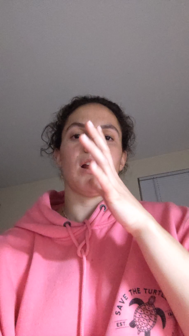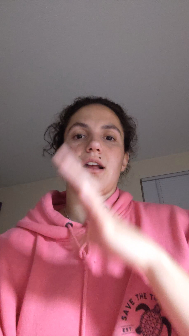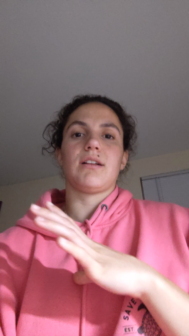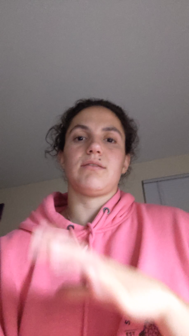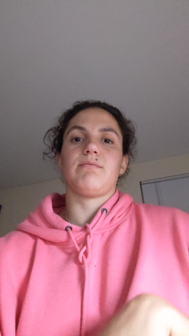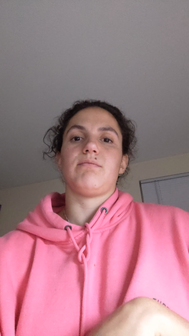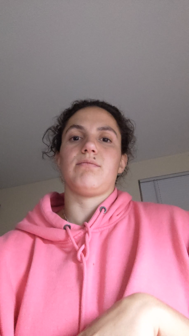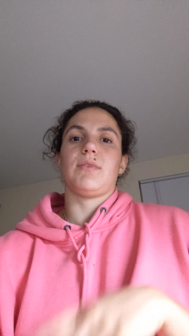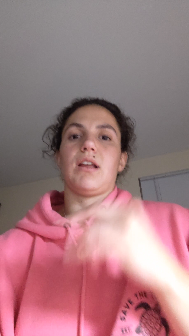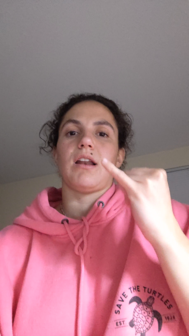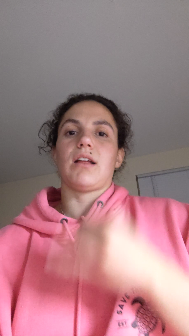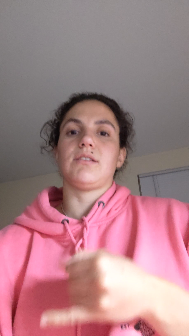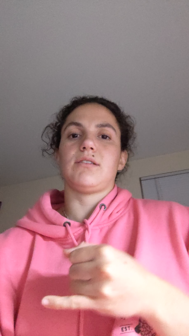last